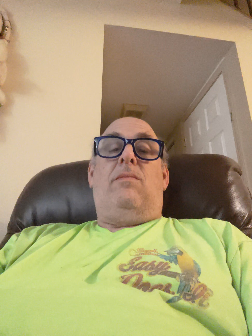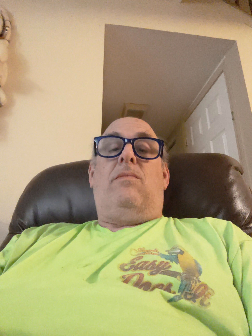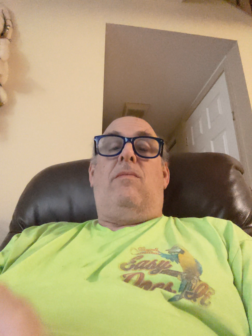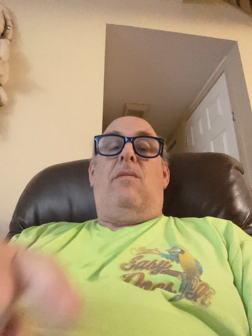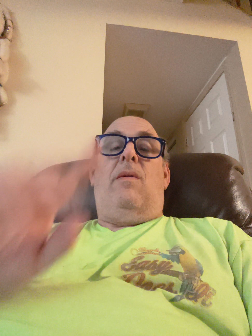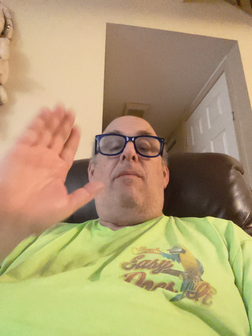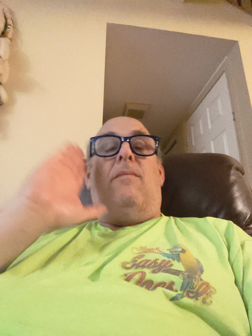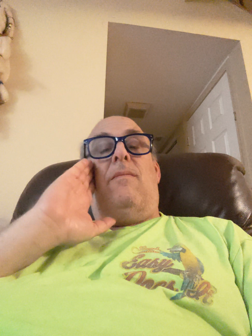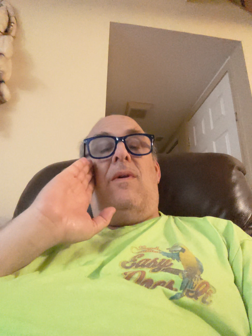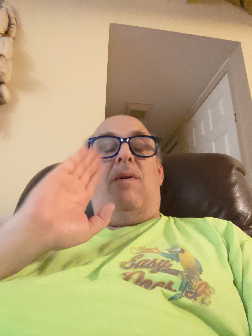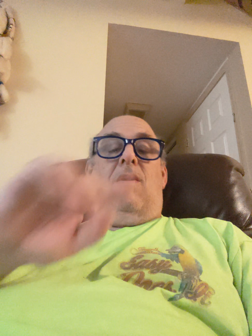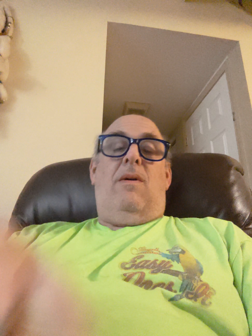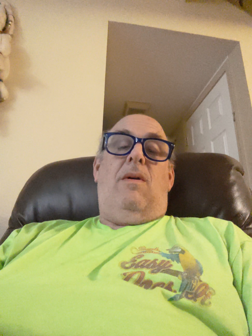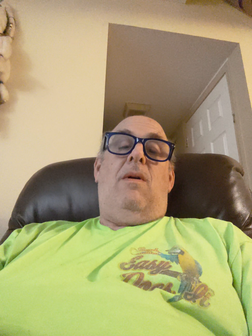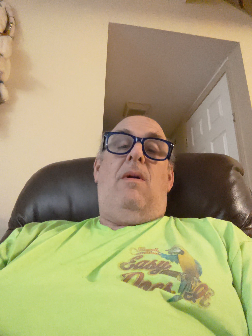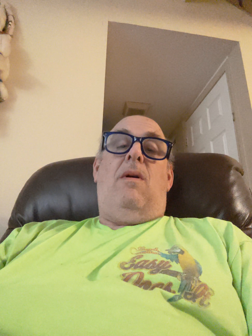bed